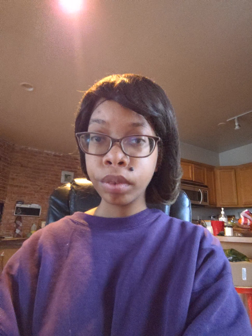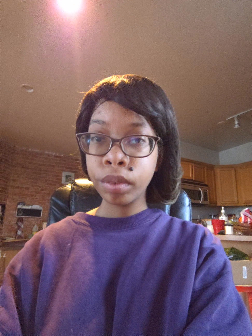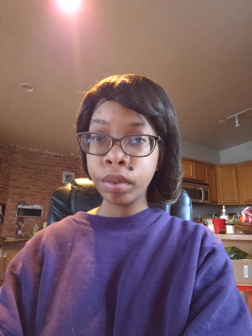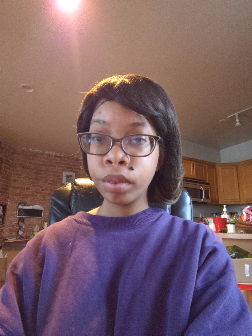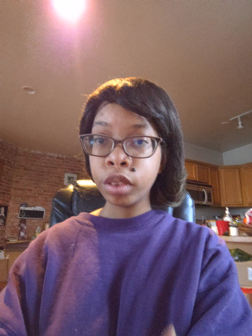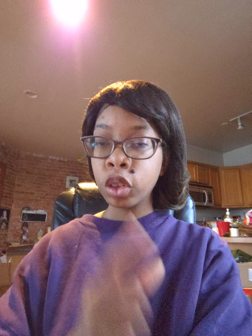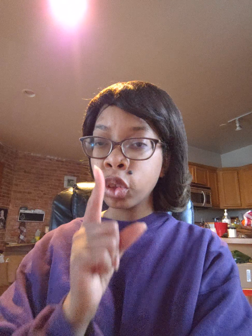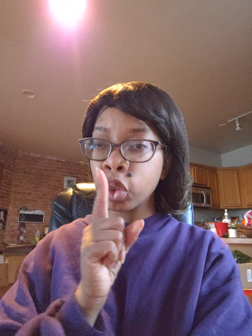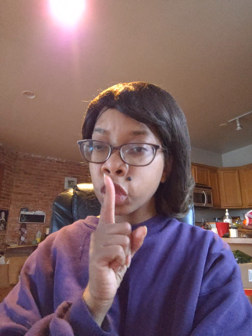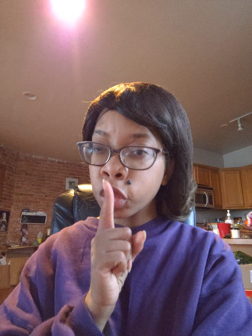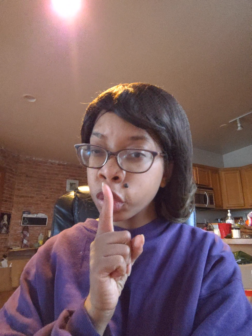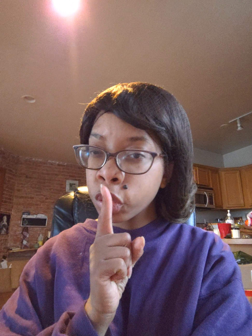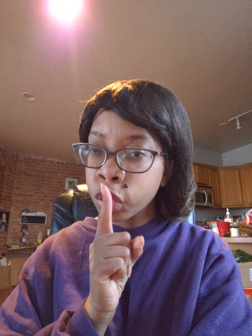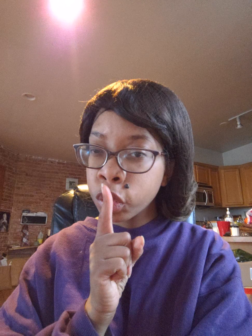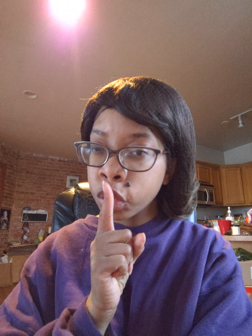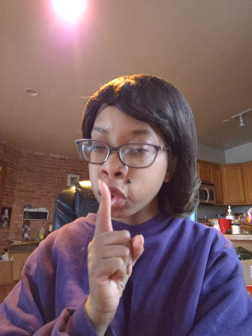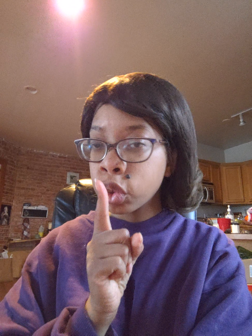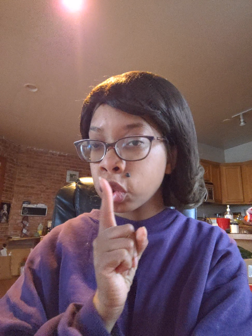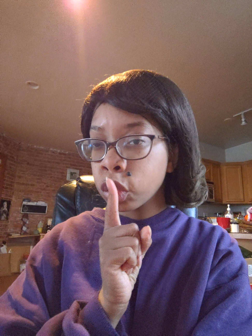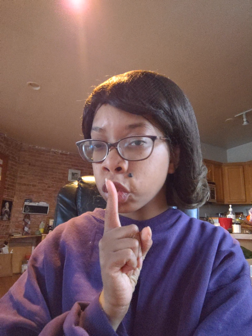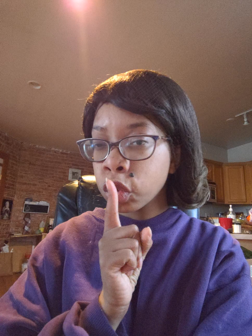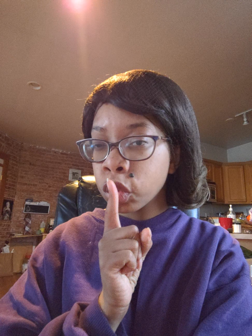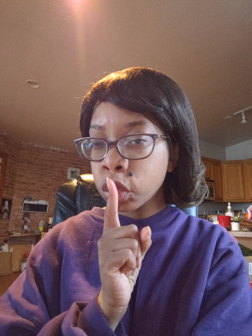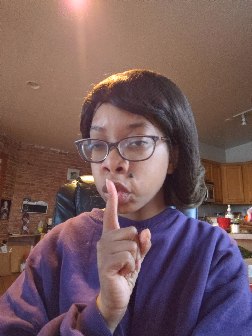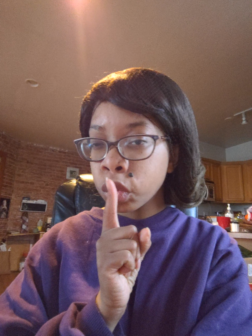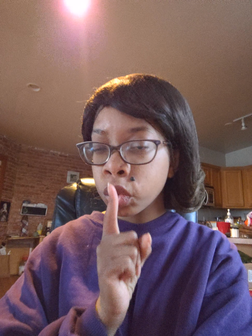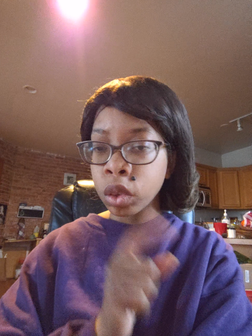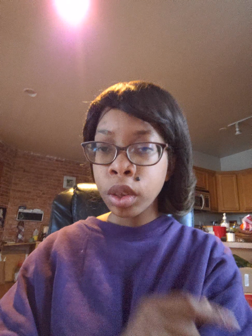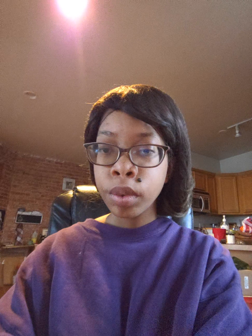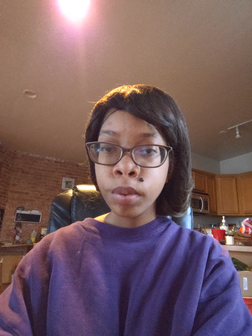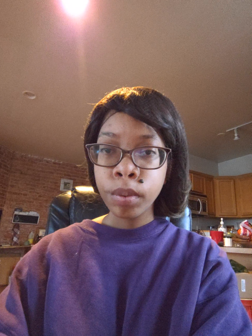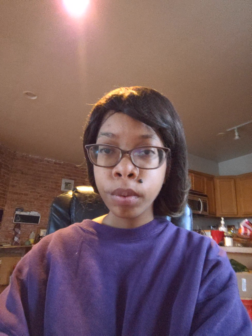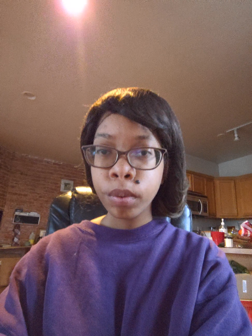shhh